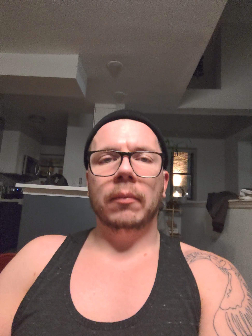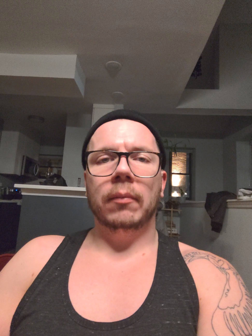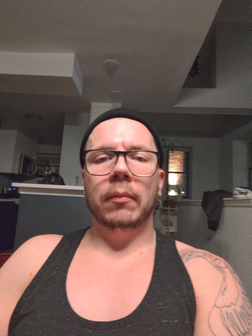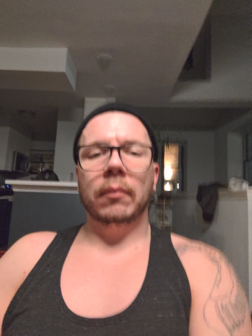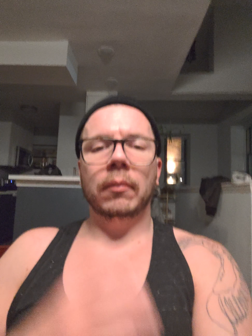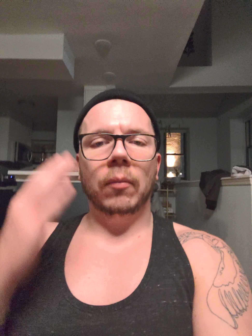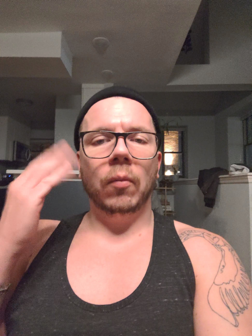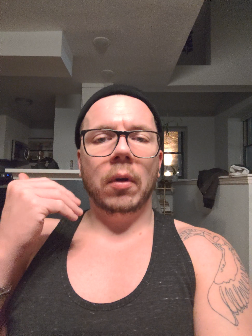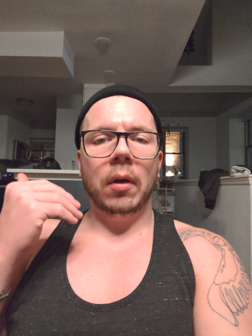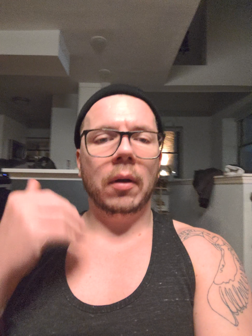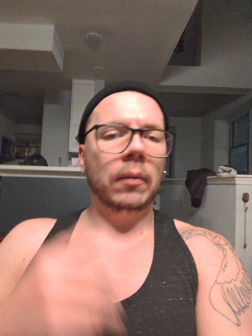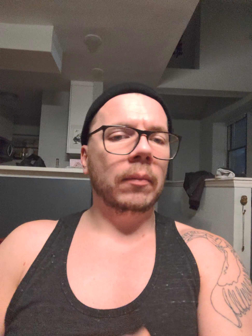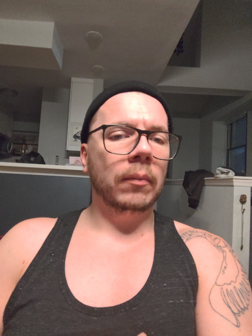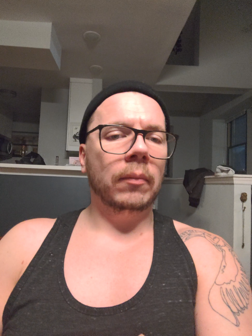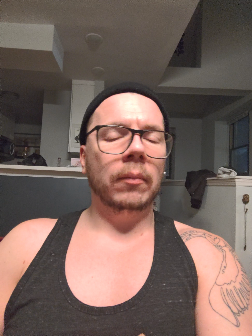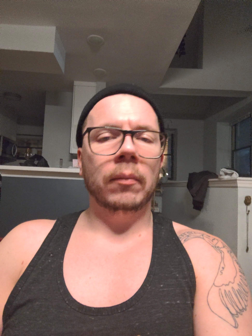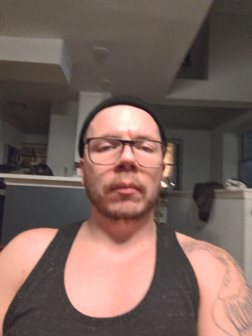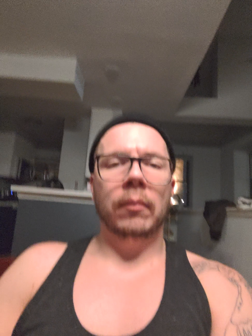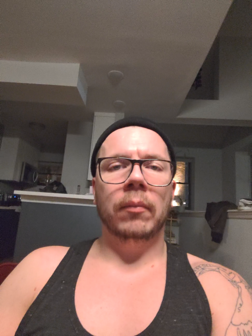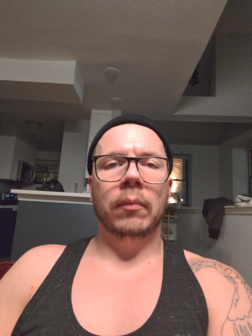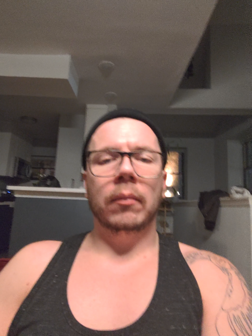why